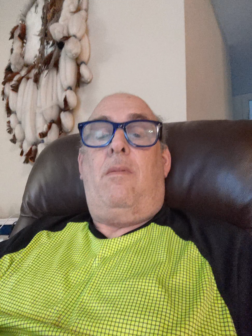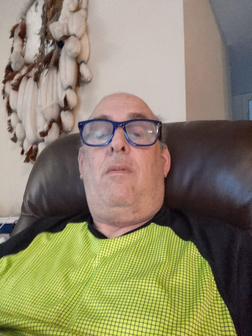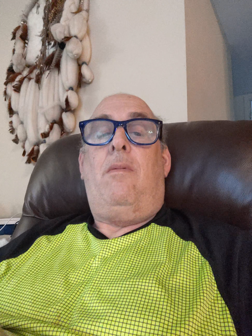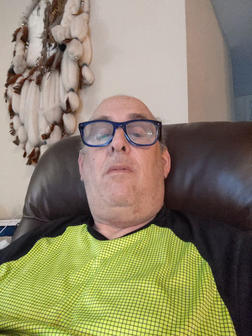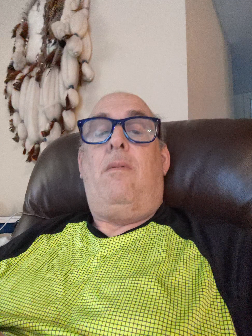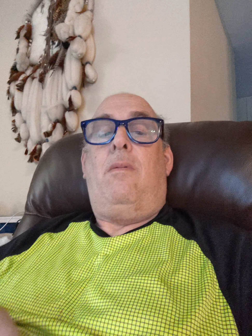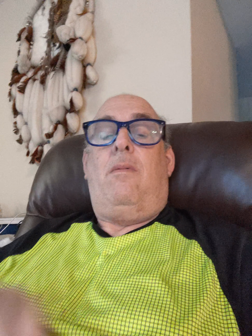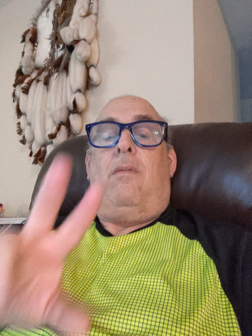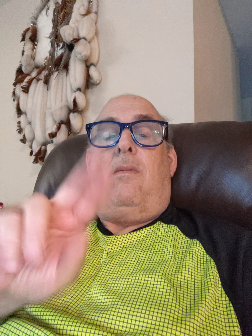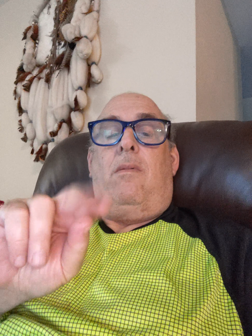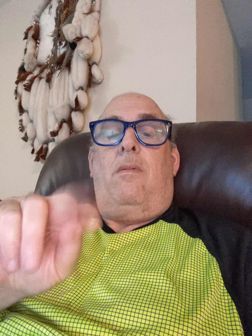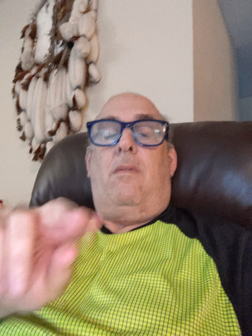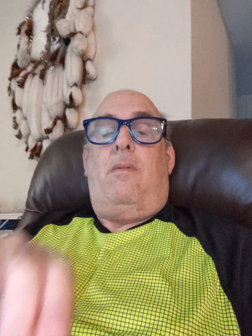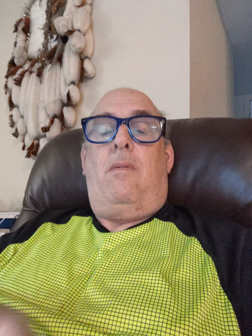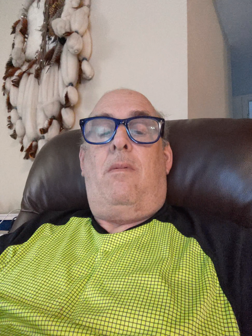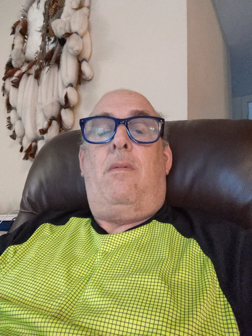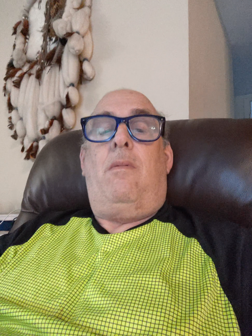no